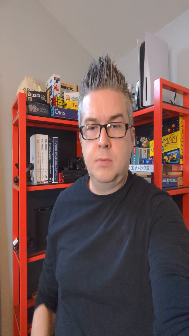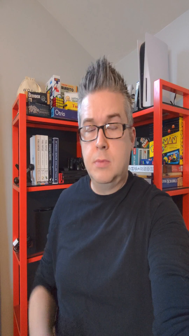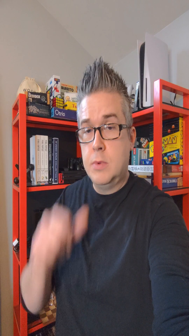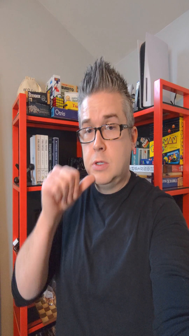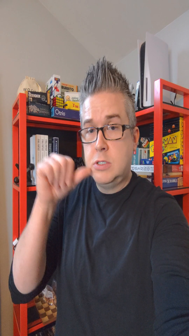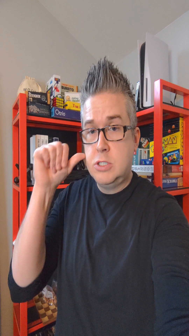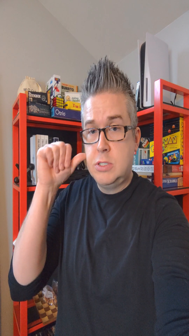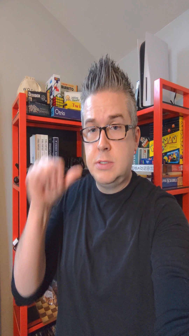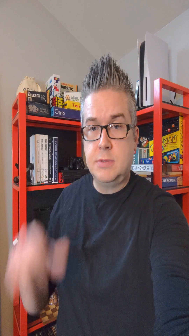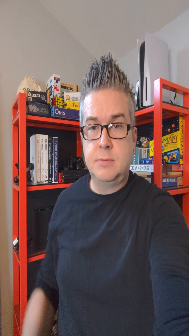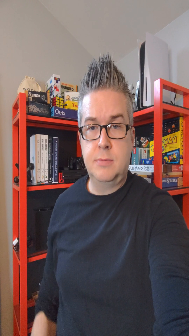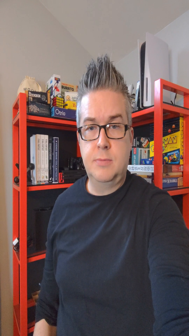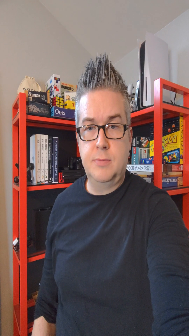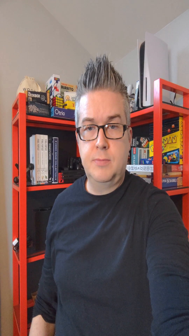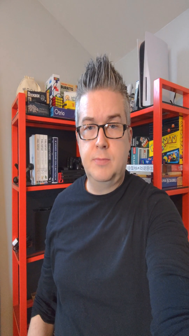yesterday